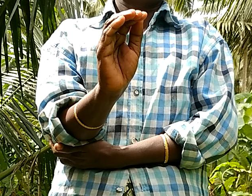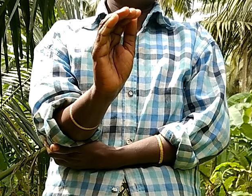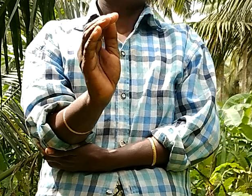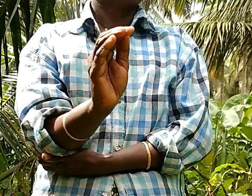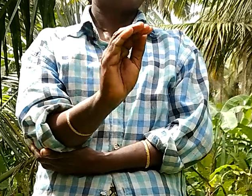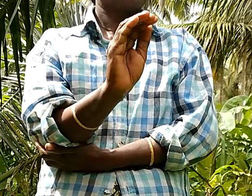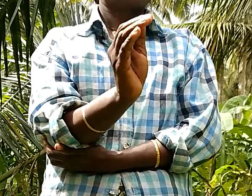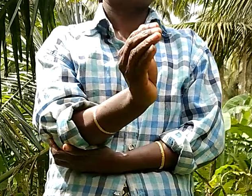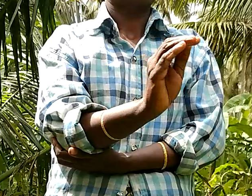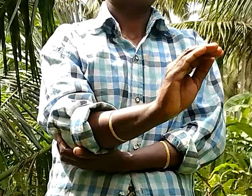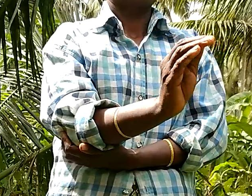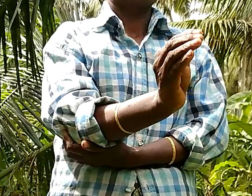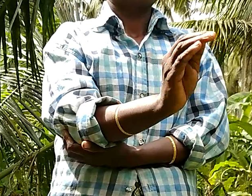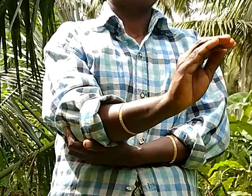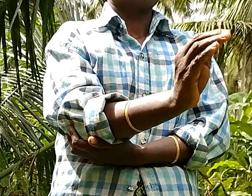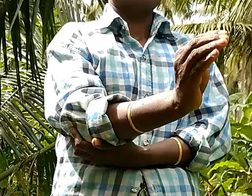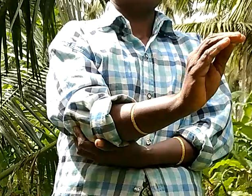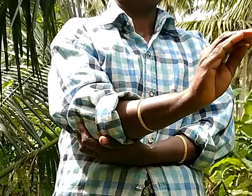Snake